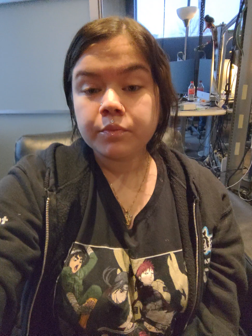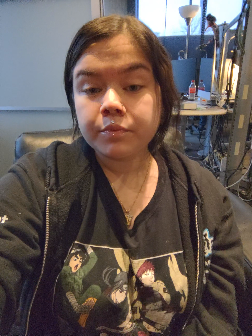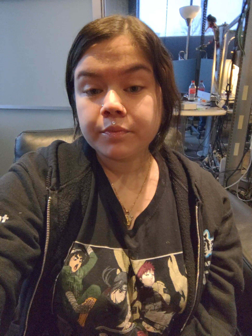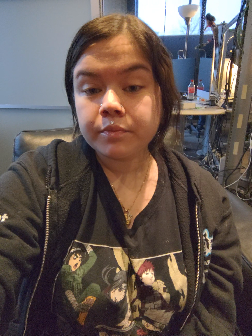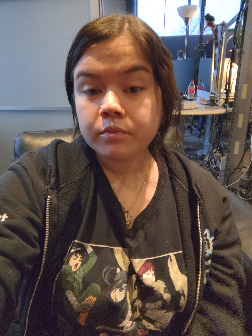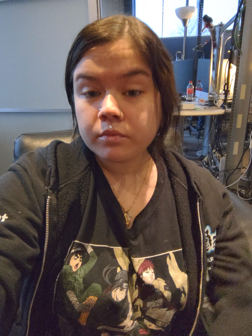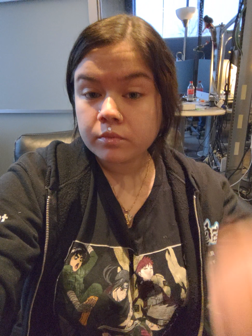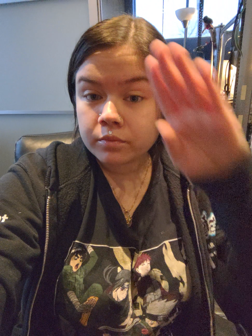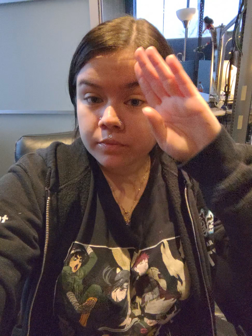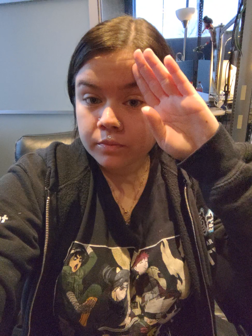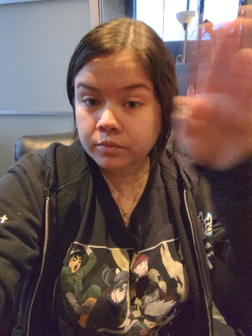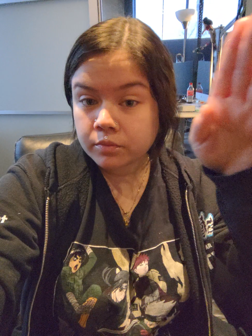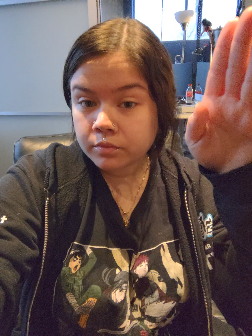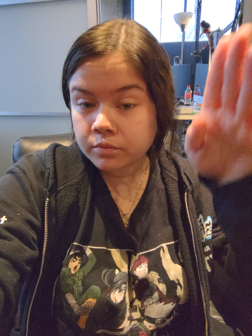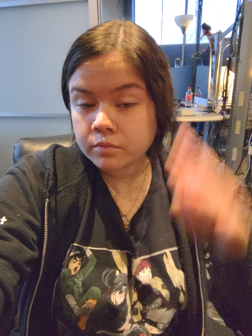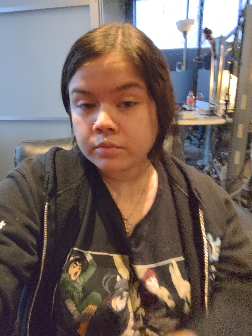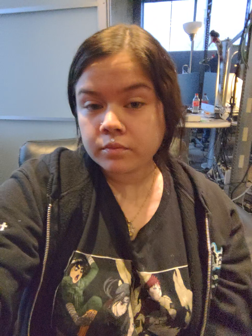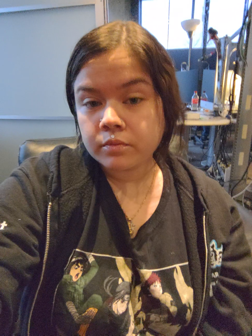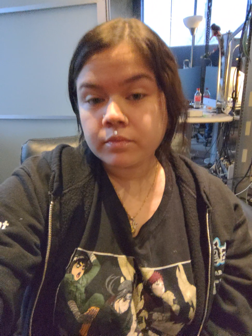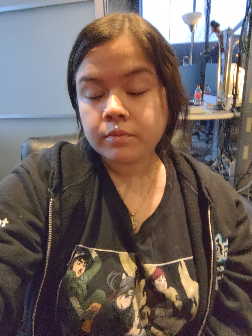hello